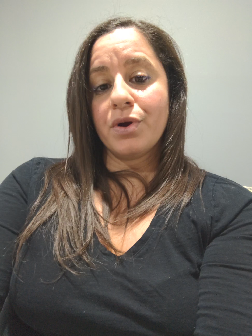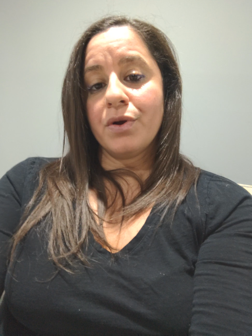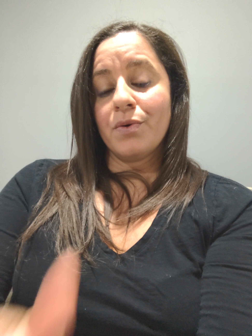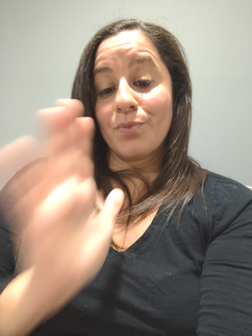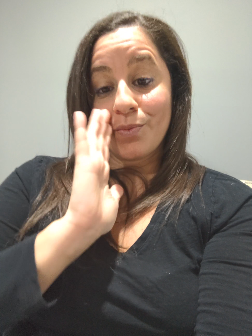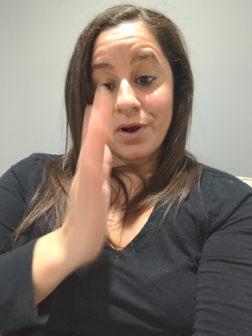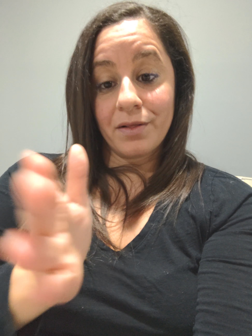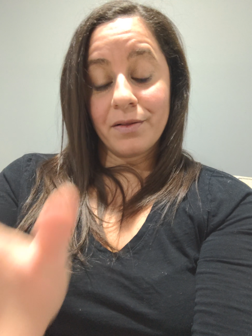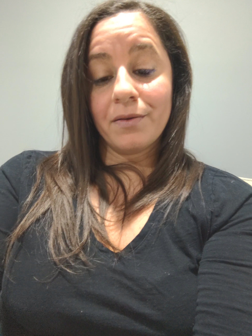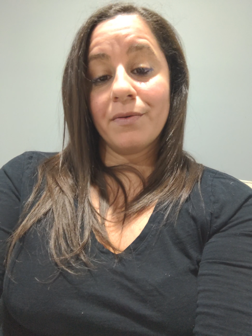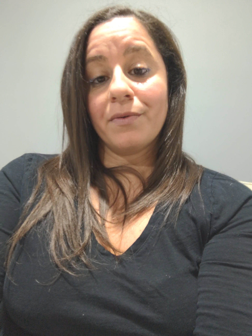will